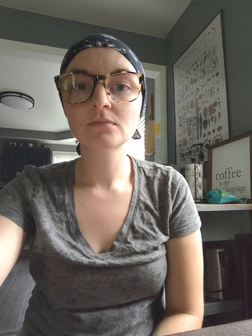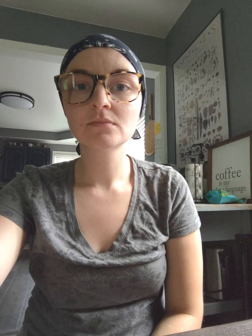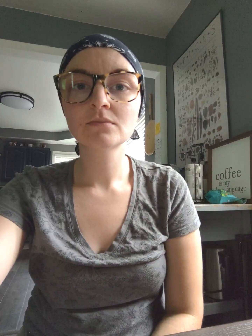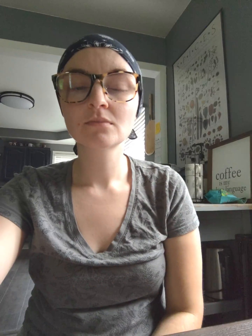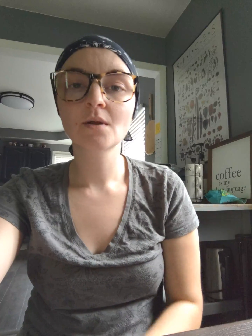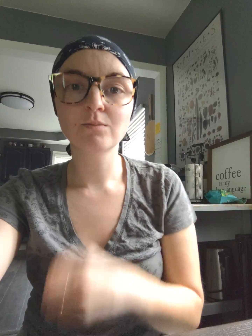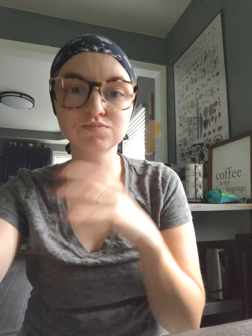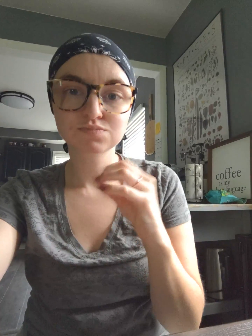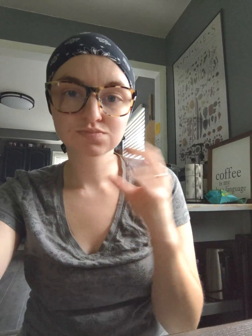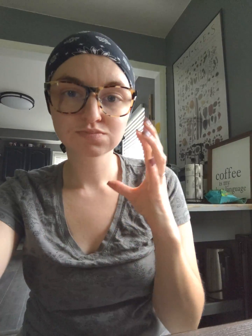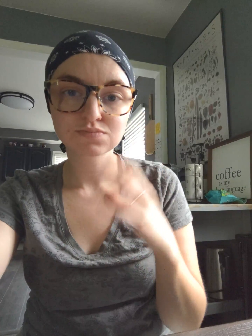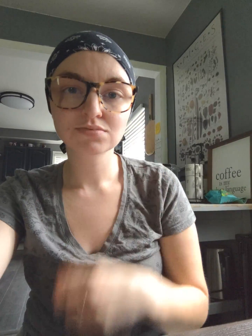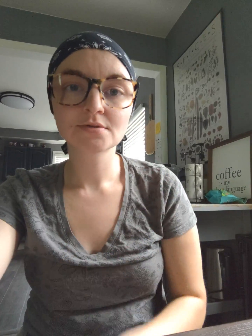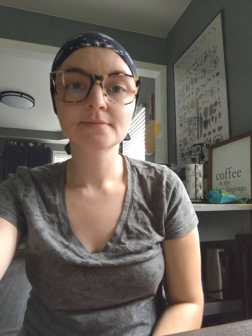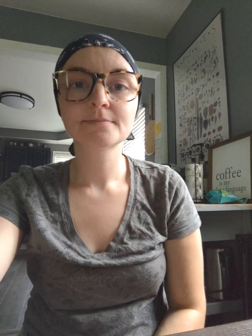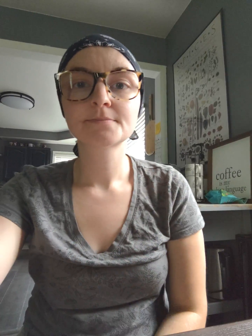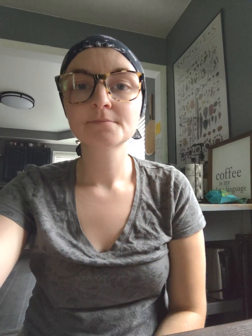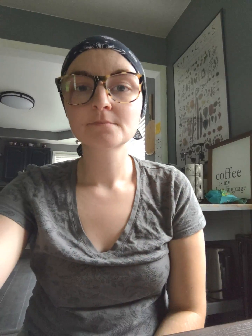bubbles